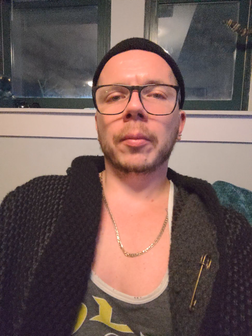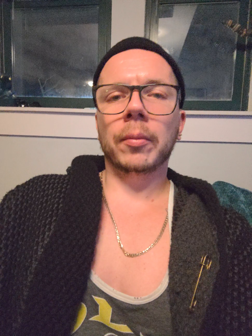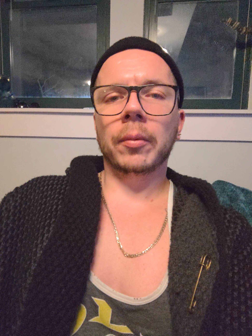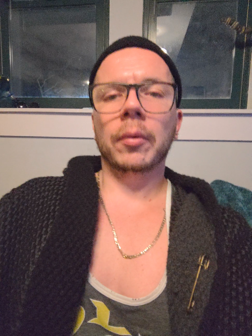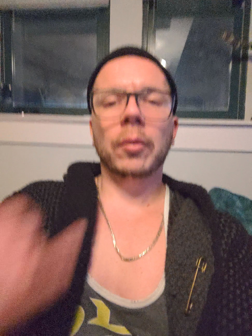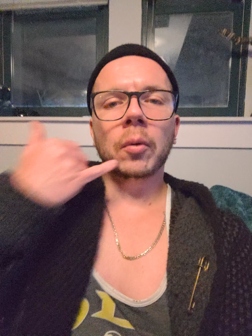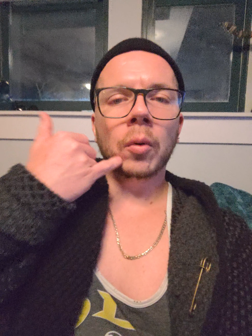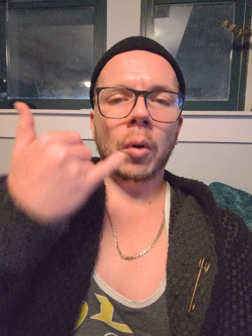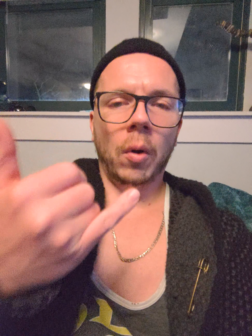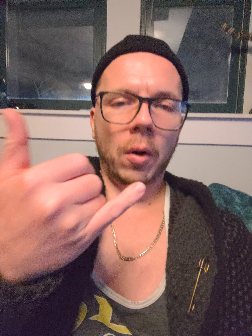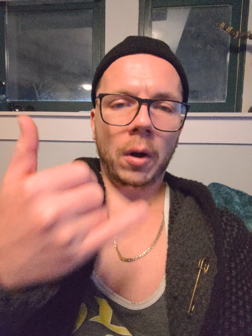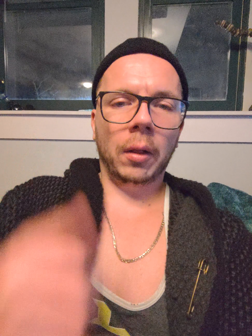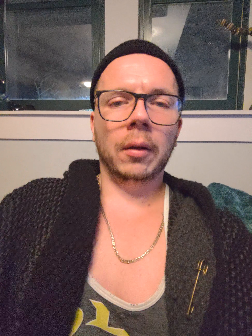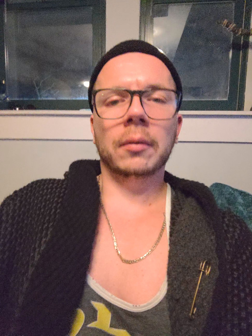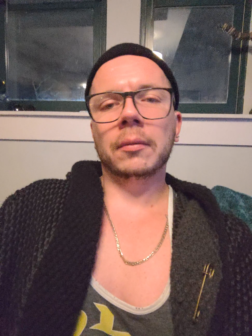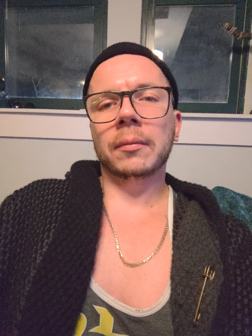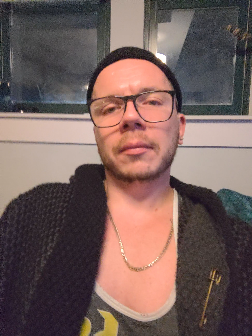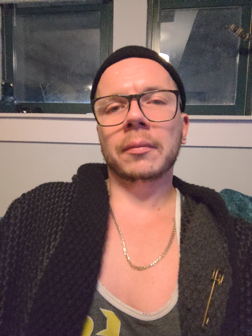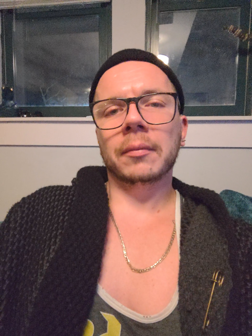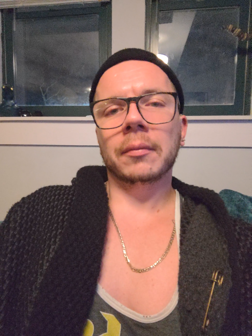call on the phone